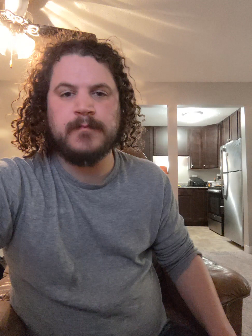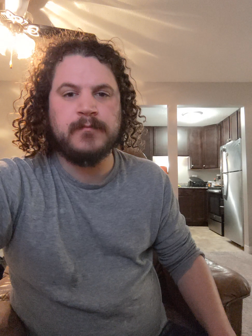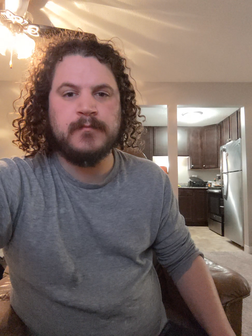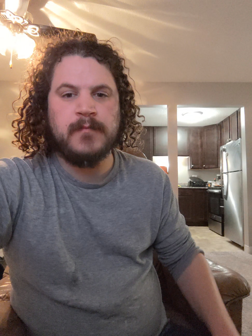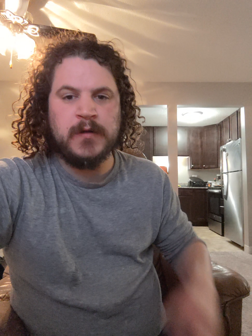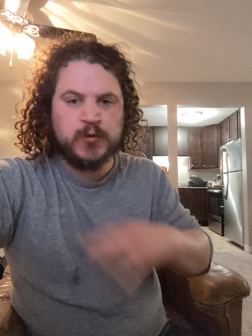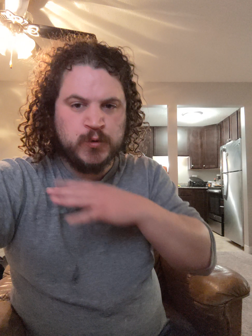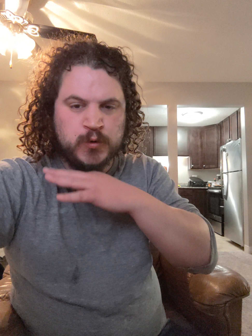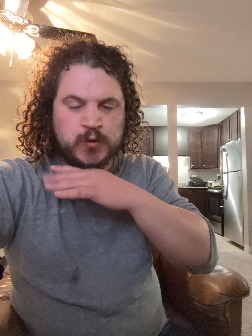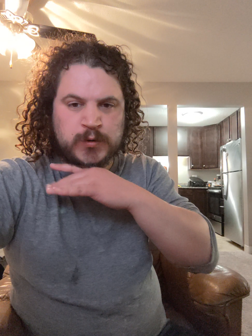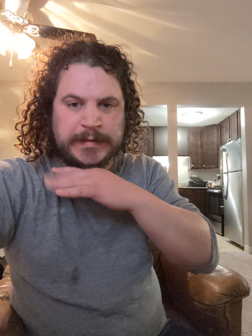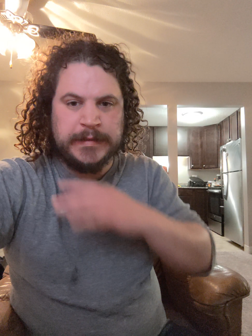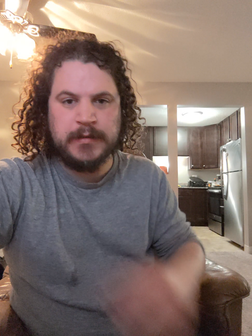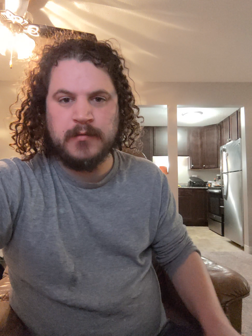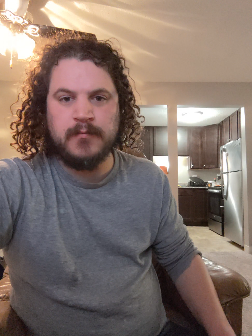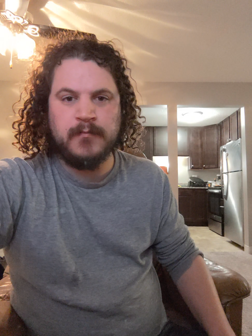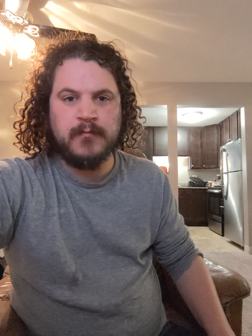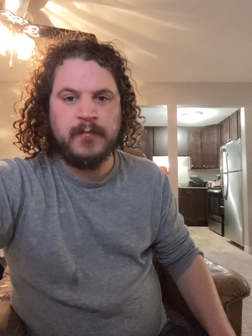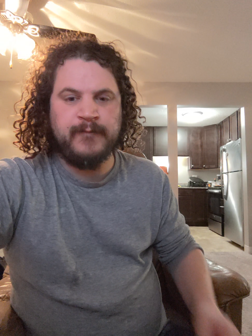dirty